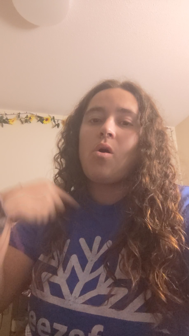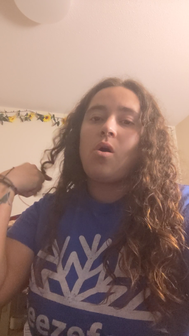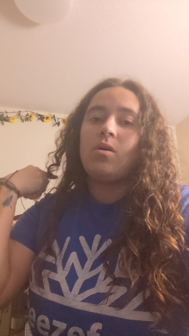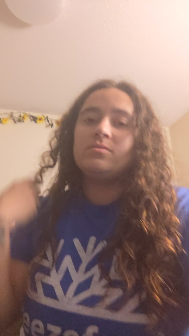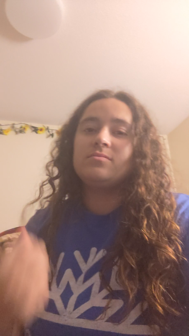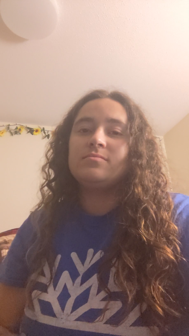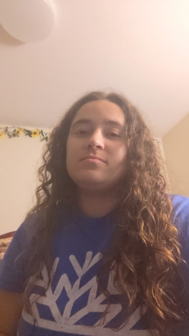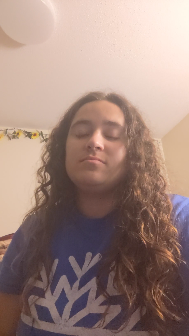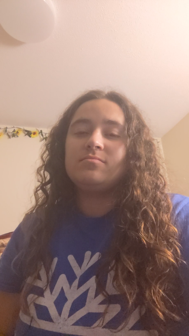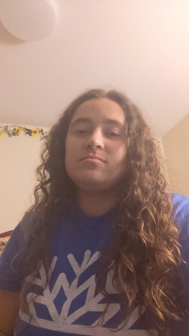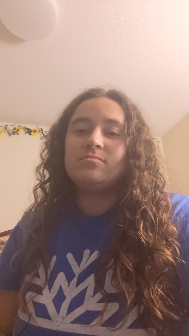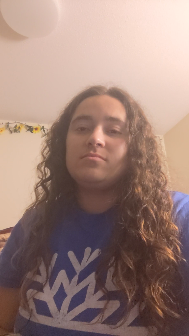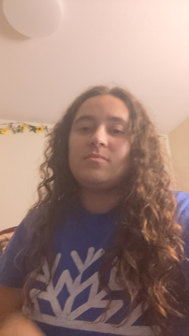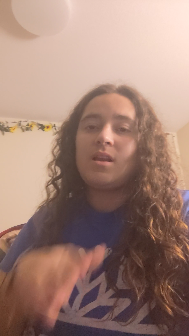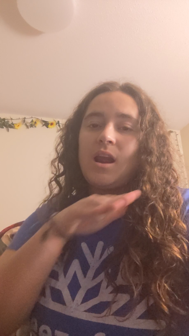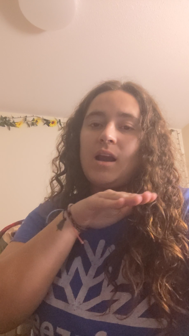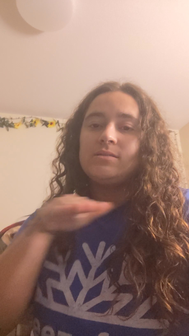nice